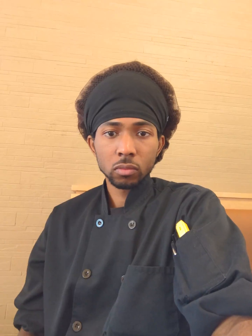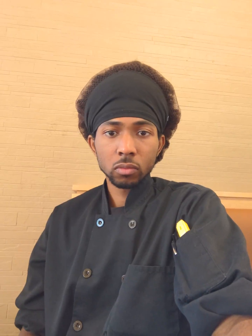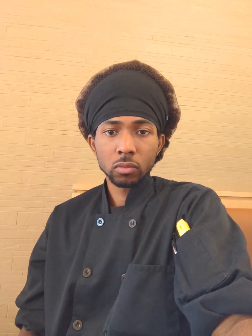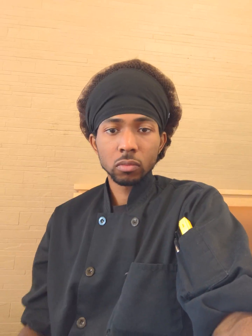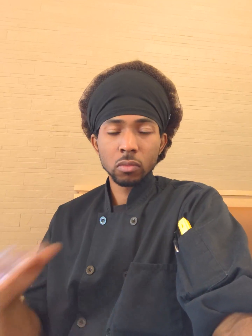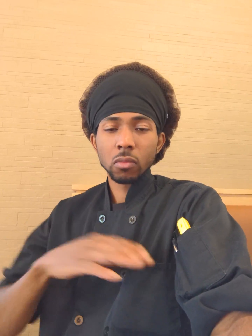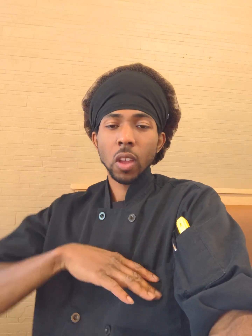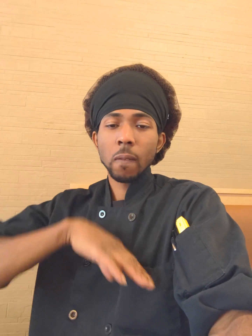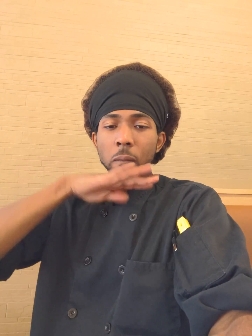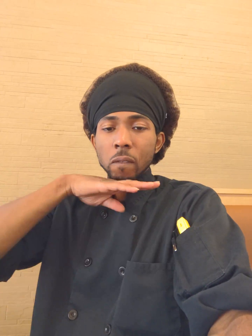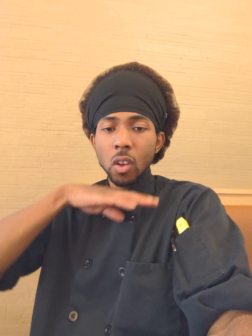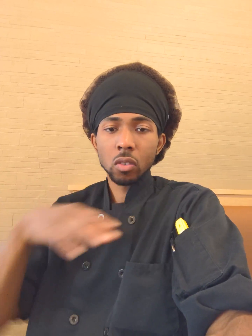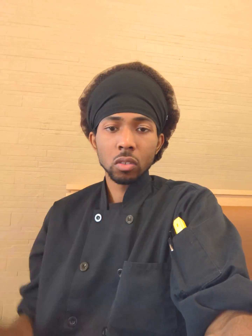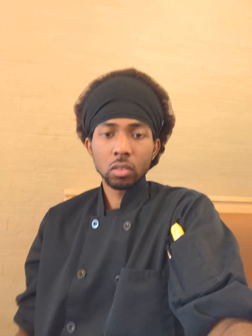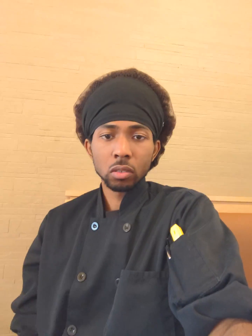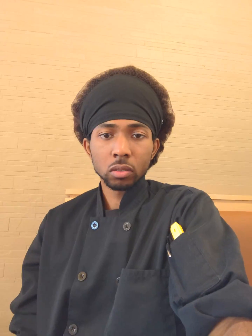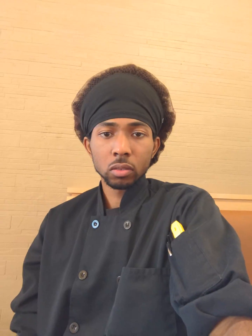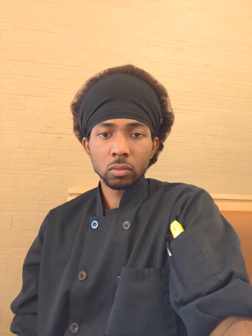full